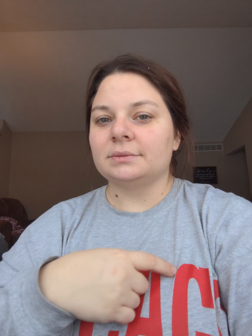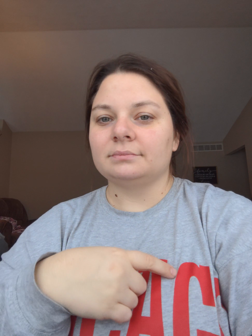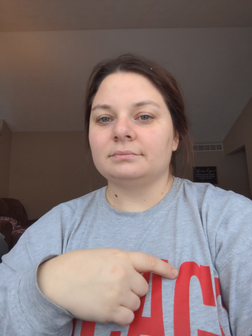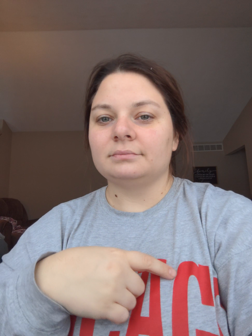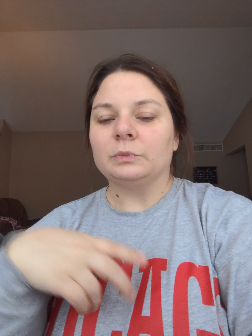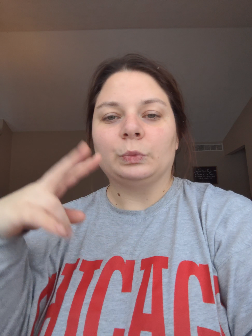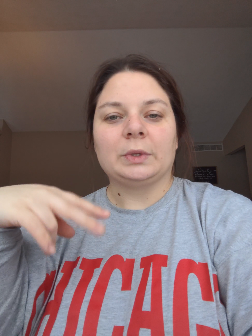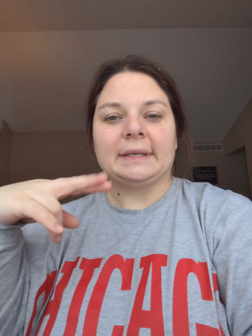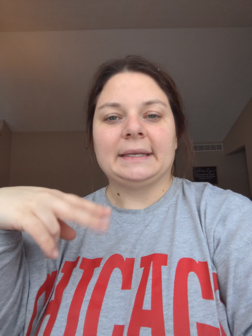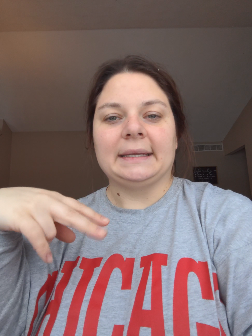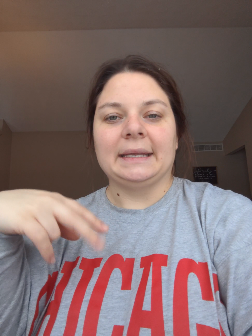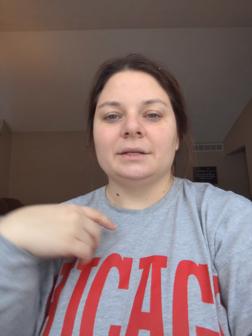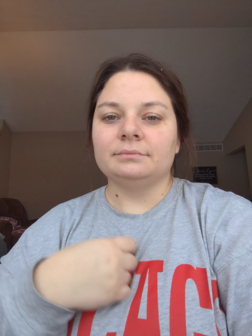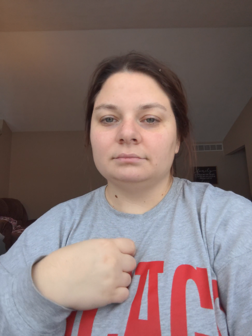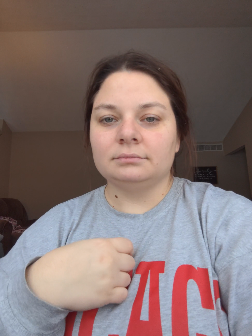read